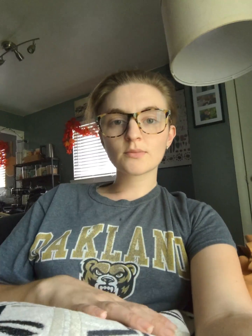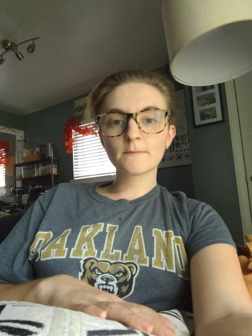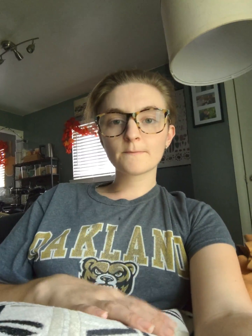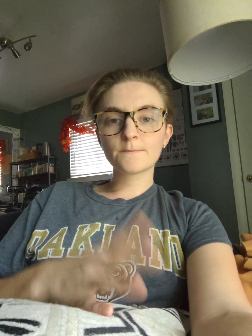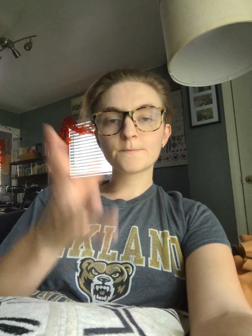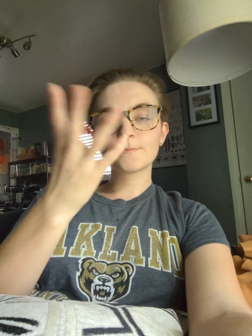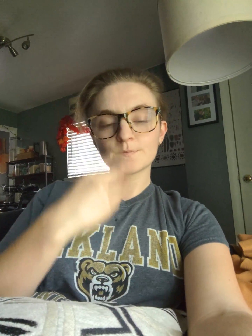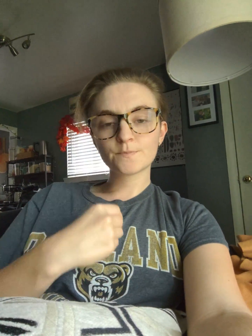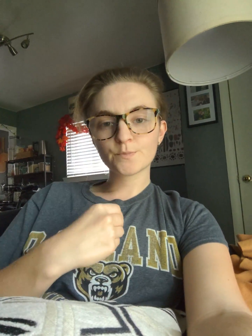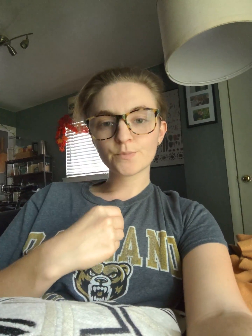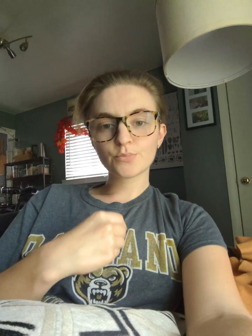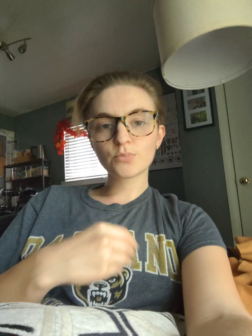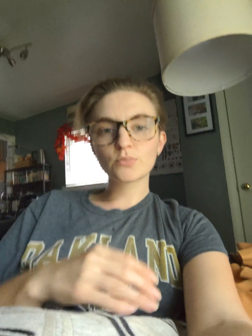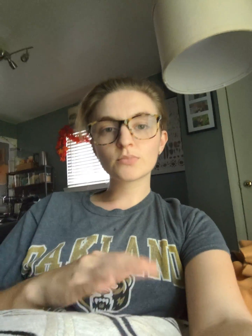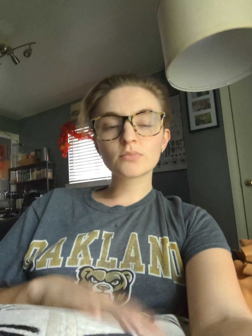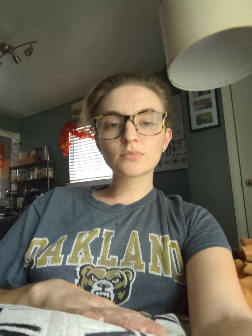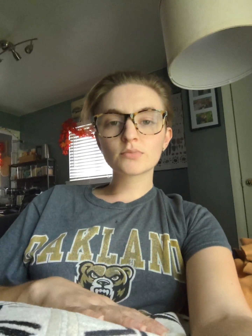asleep